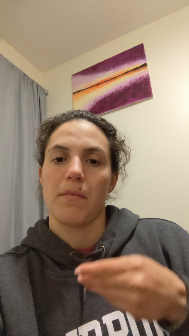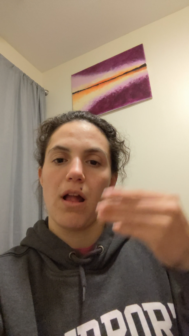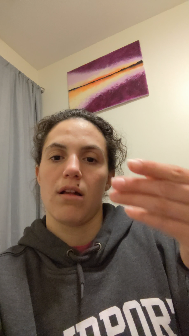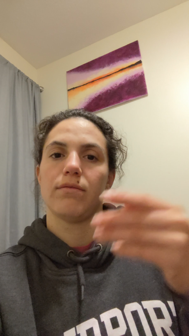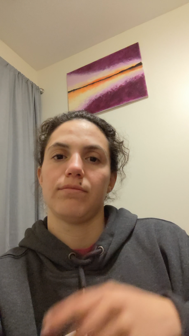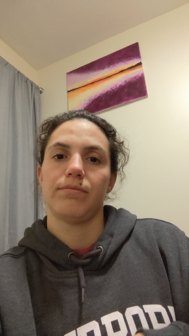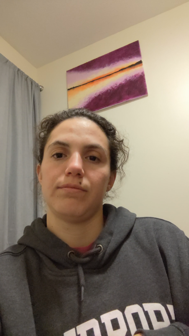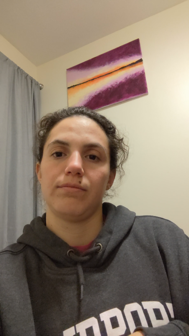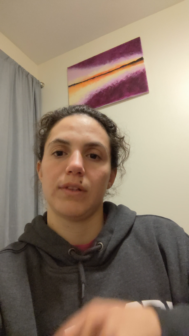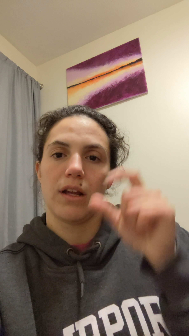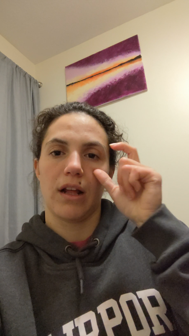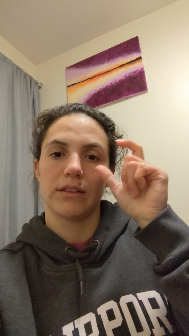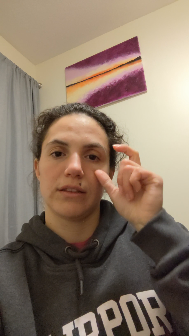glasses